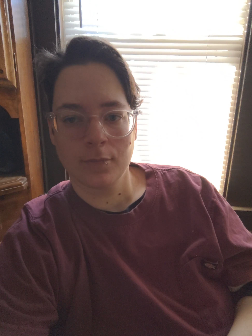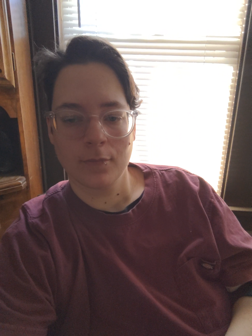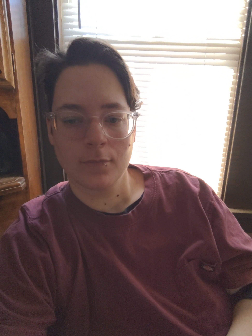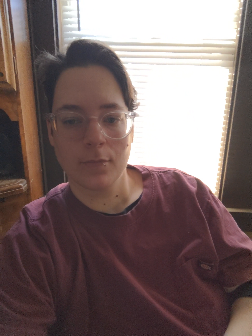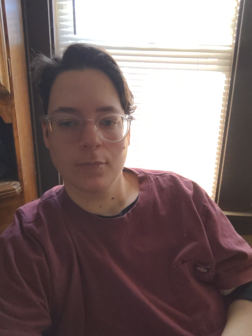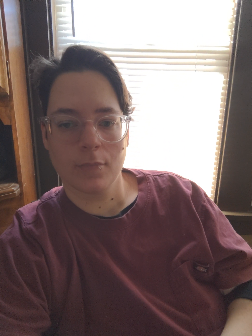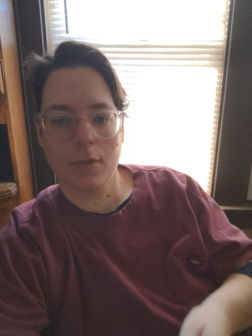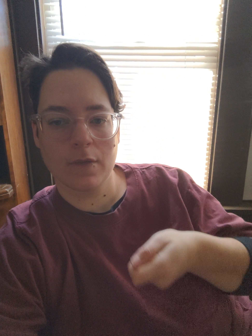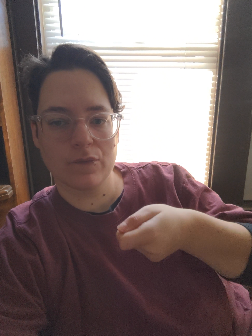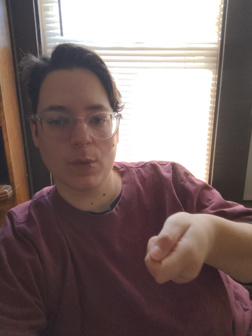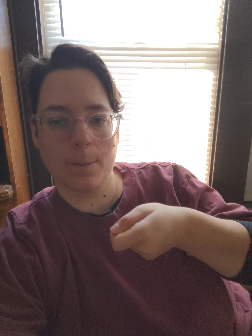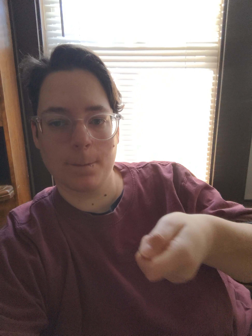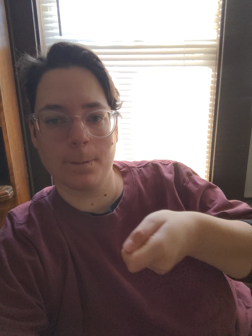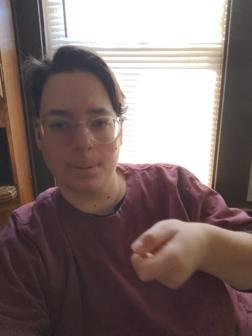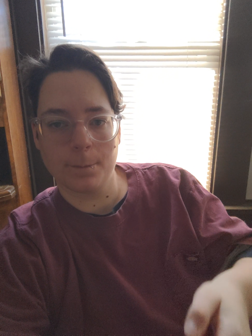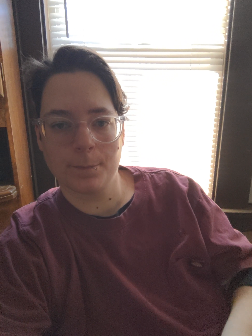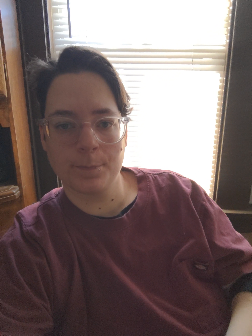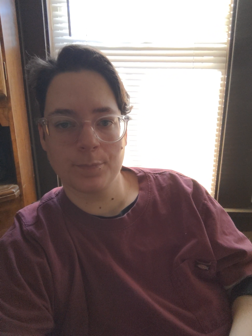vacuum